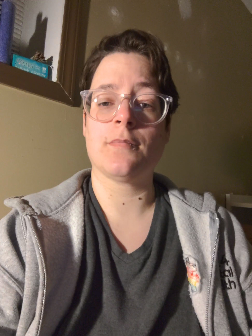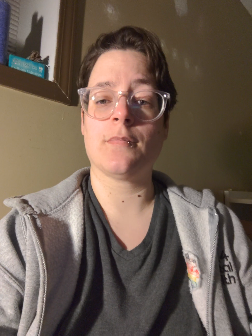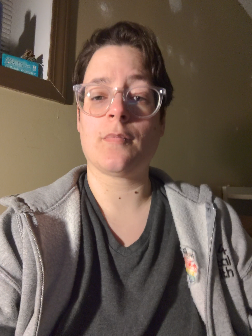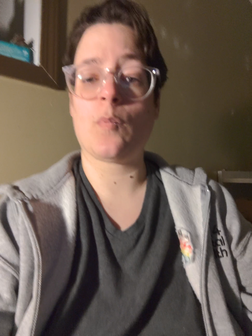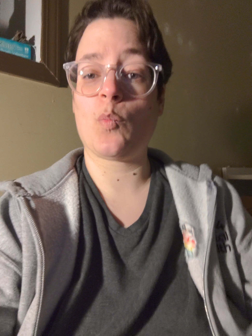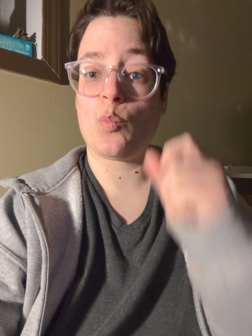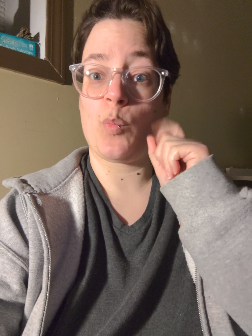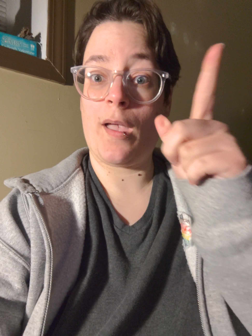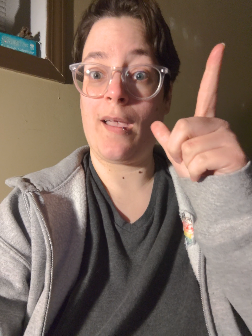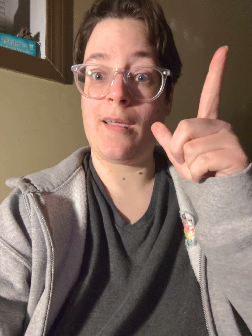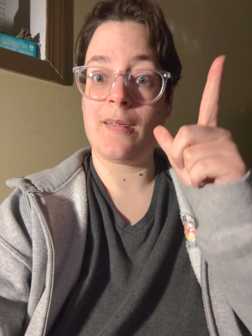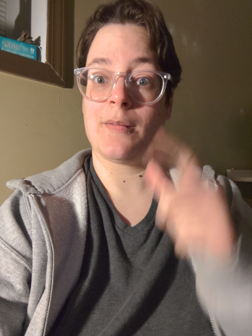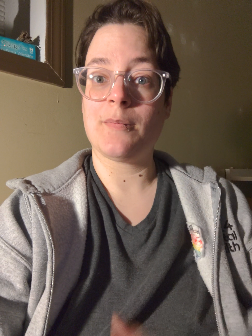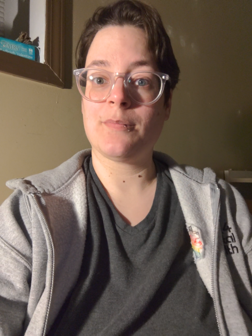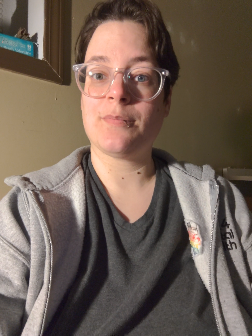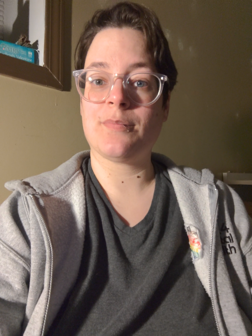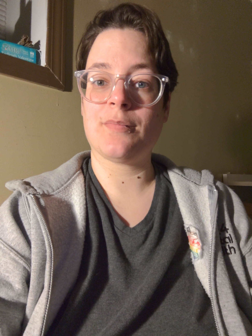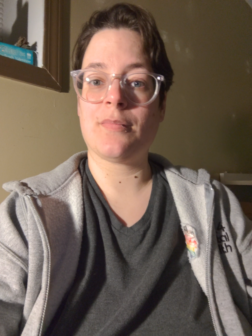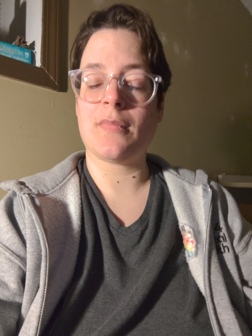awake